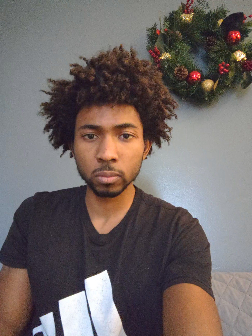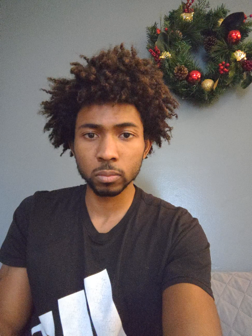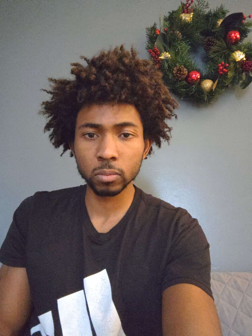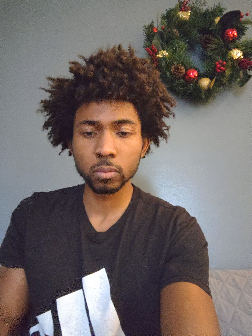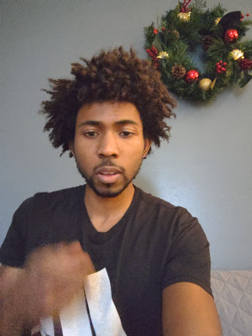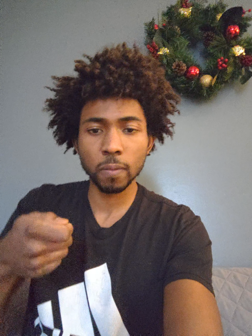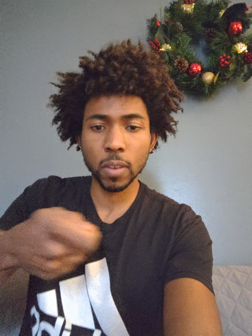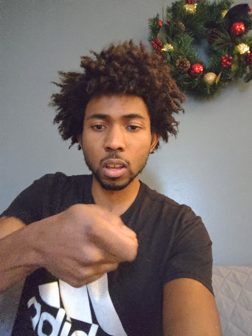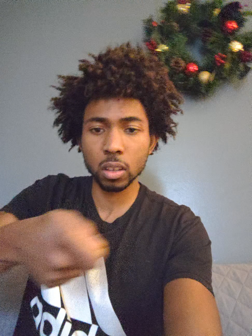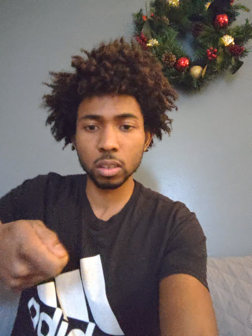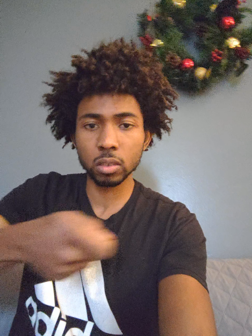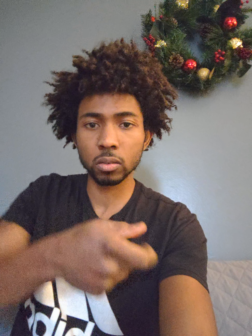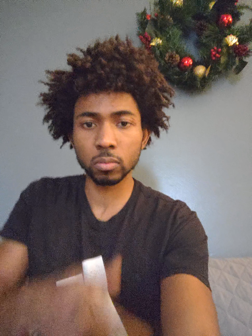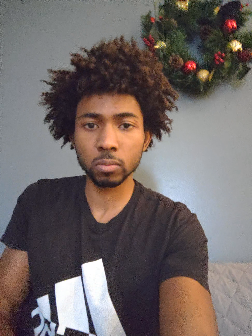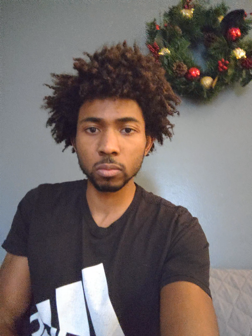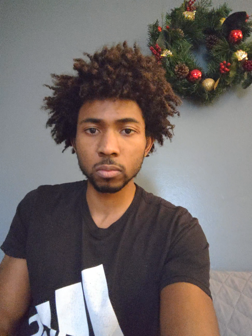vacuum